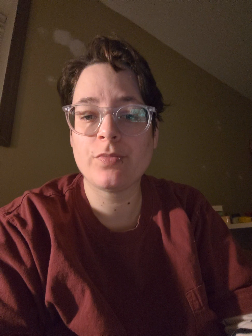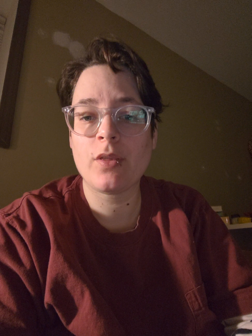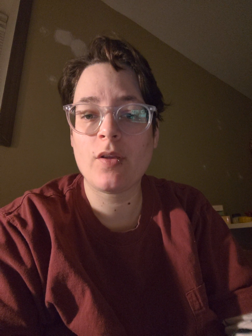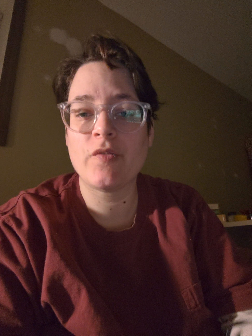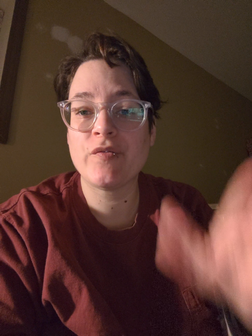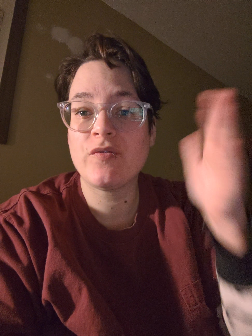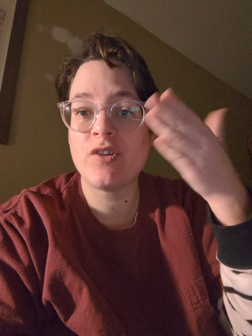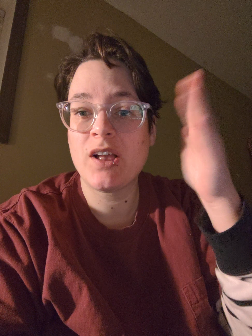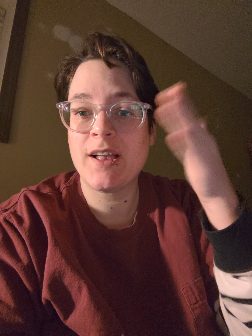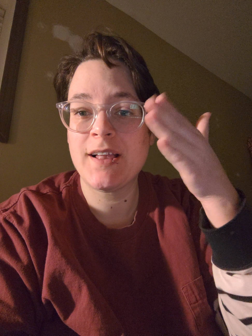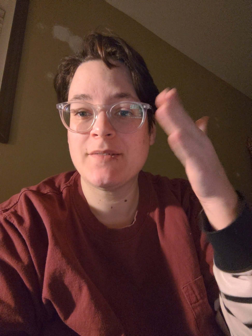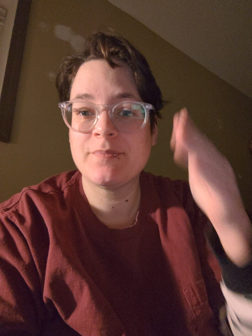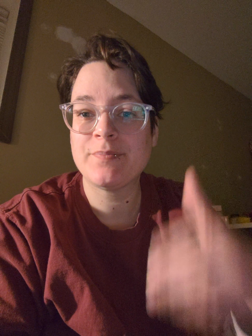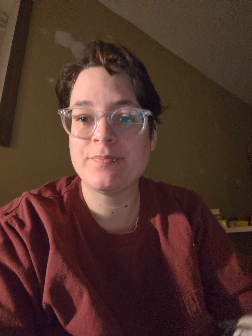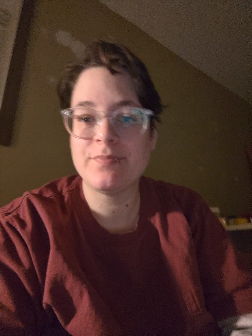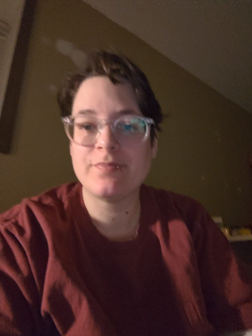flag